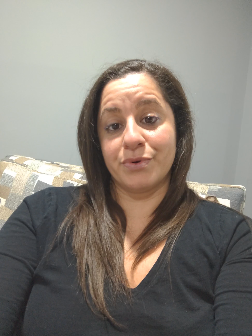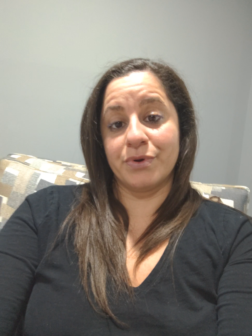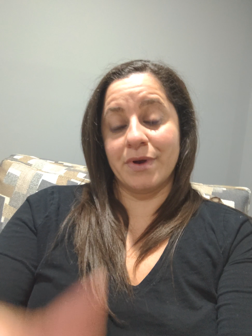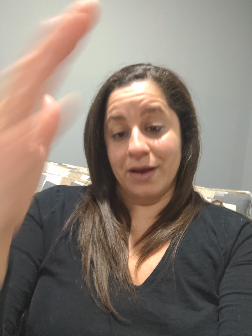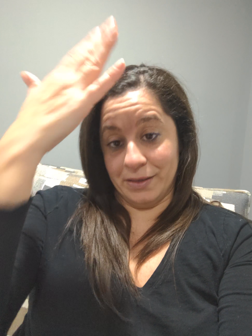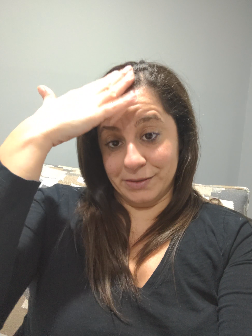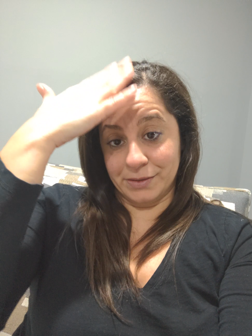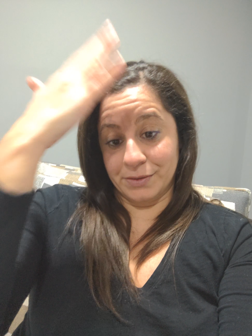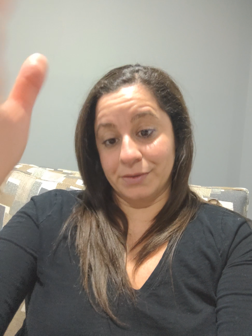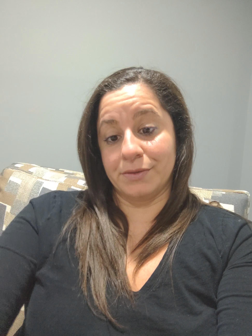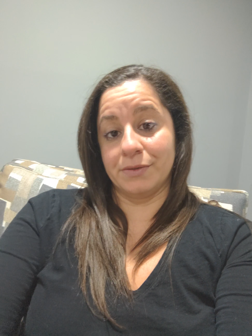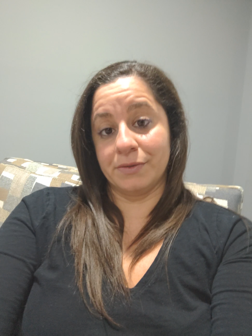hat